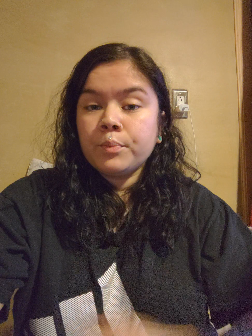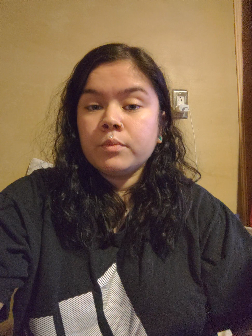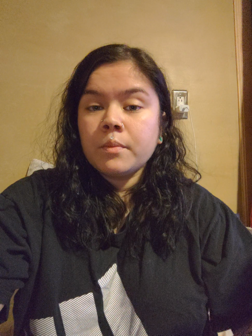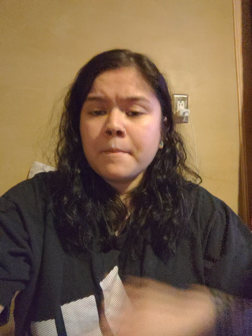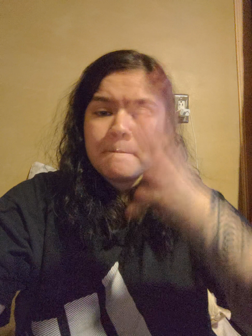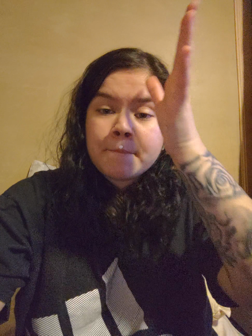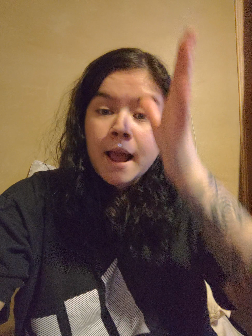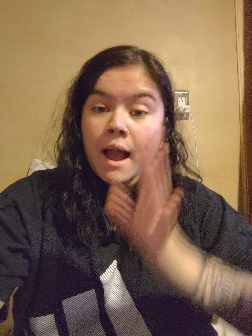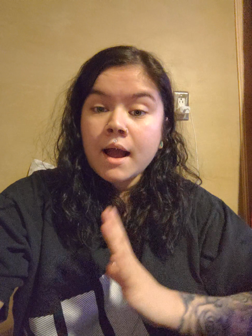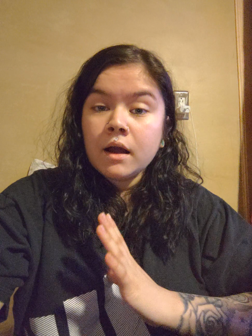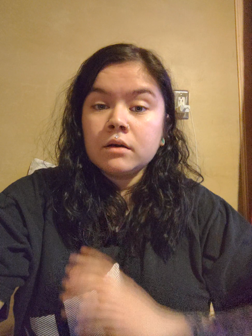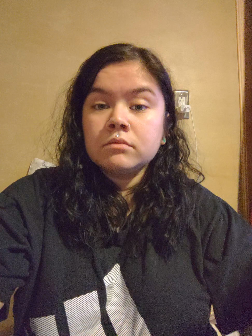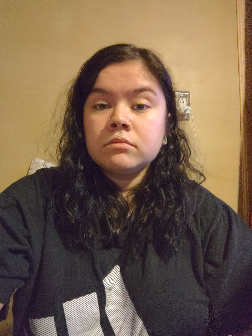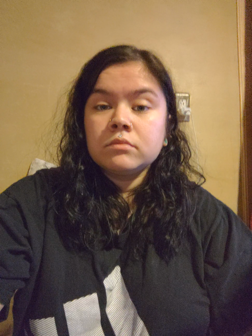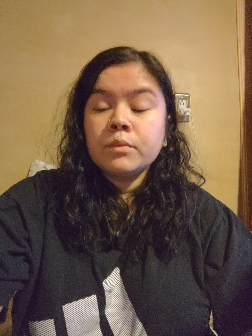man